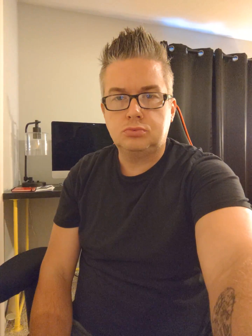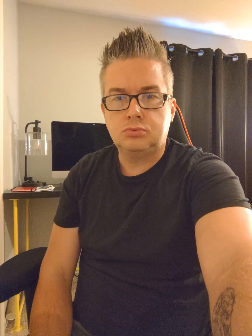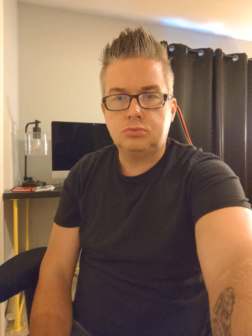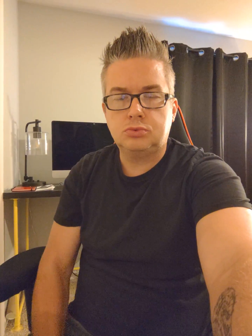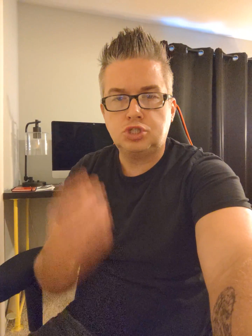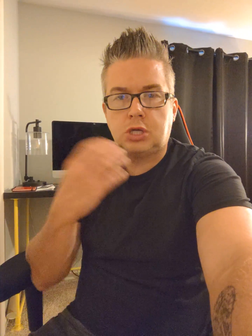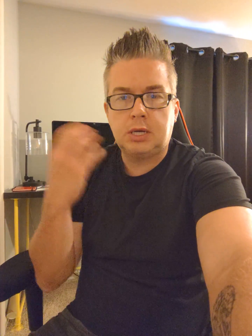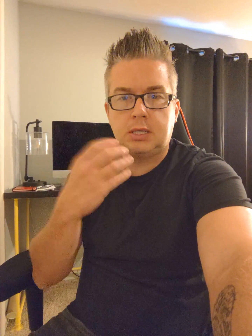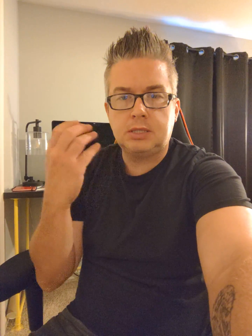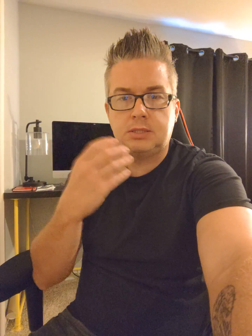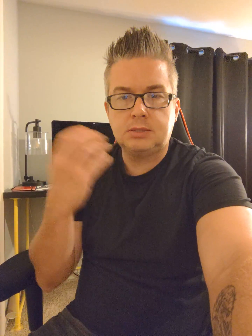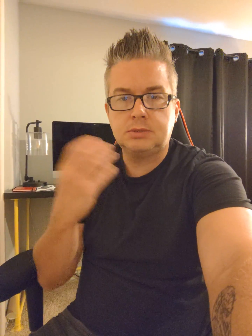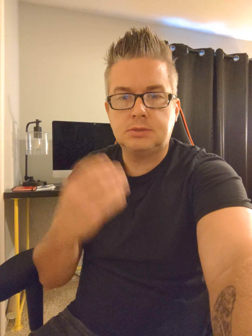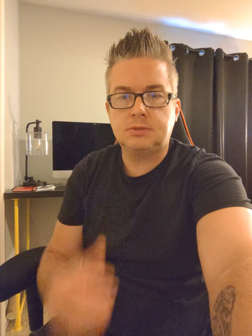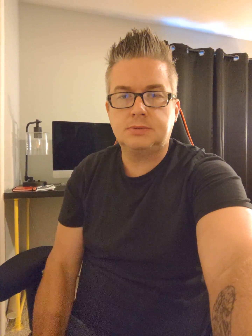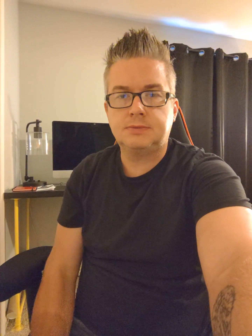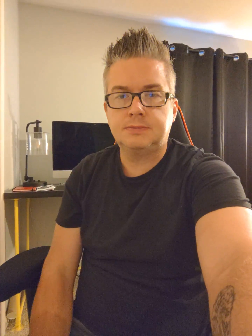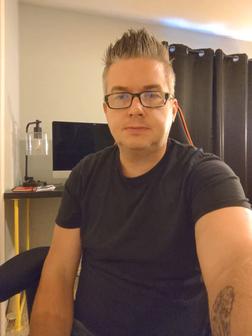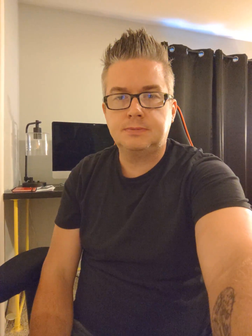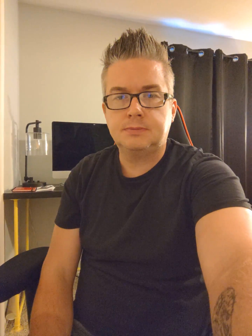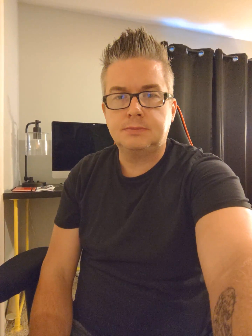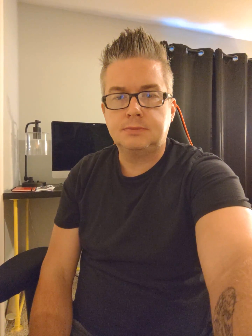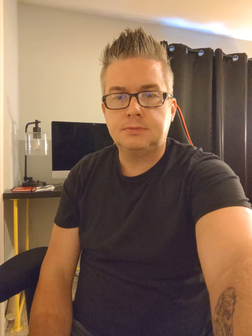shake